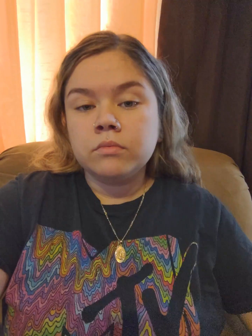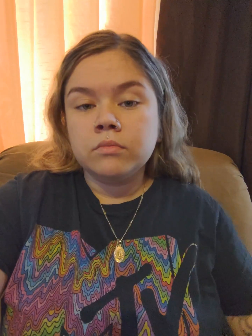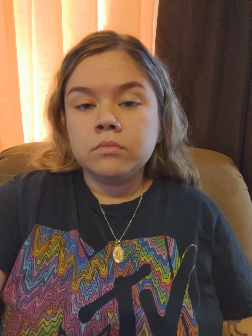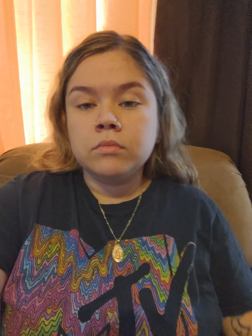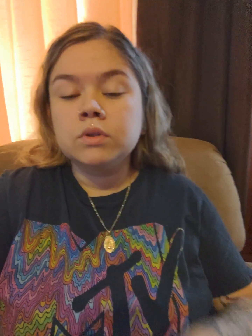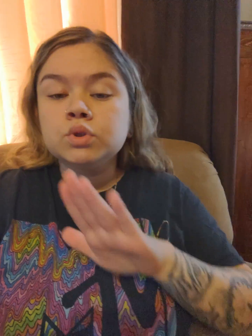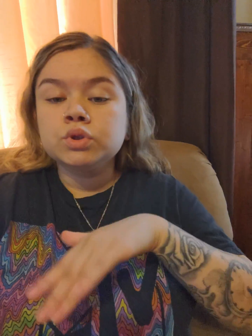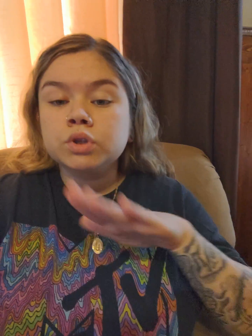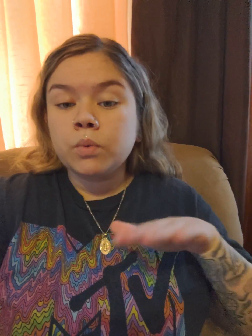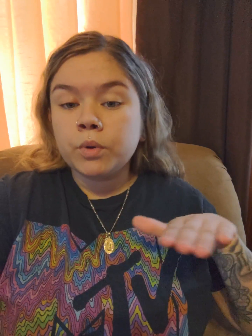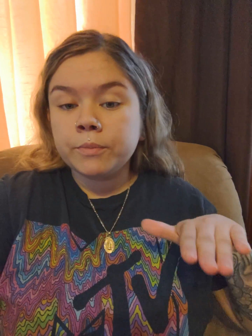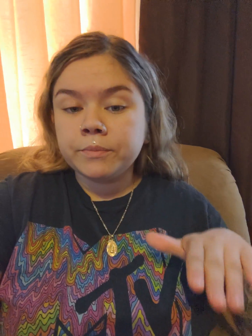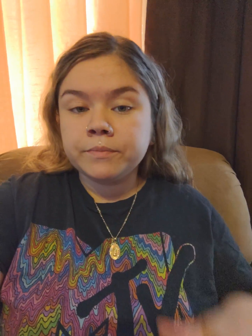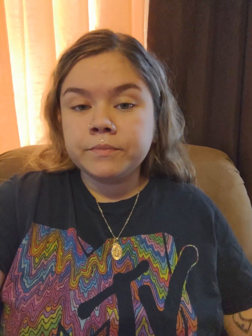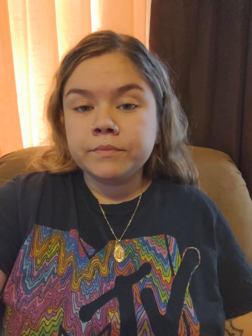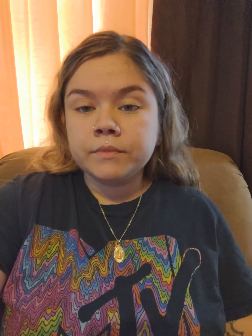children